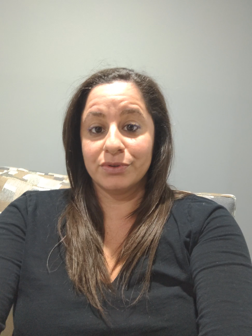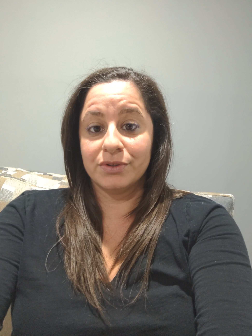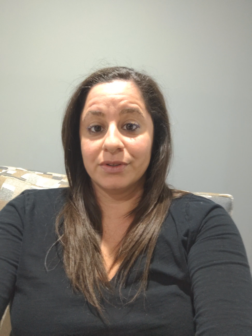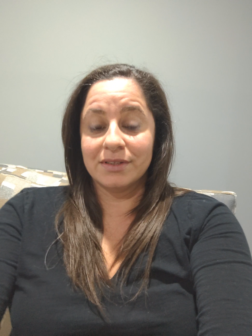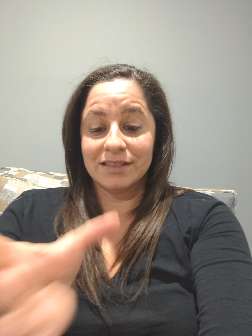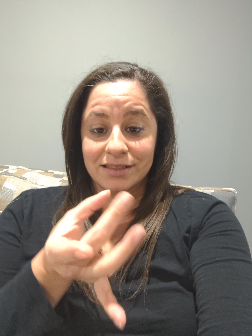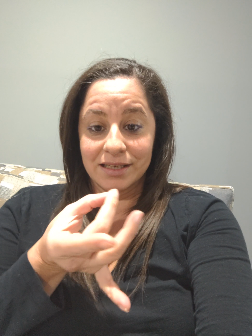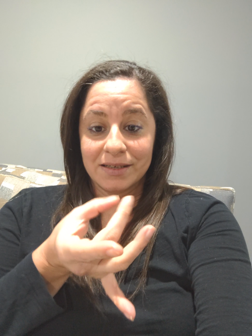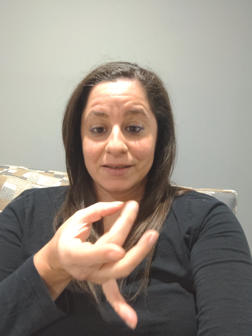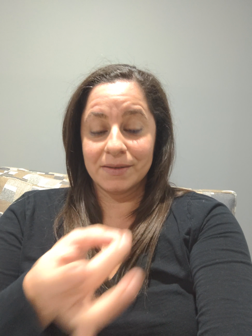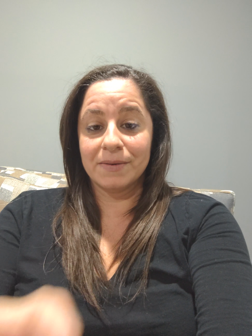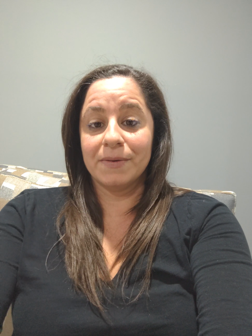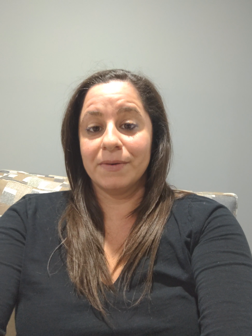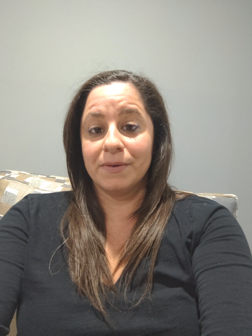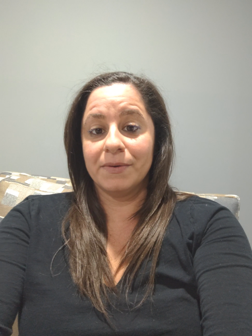sticky